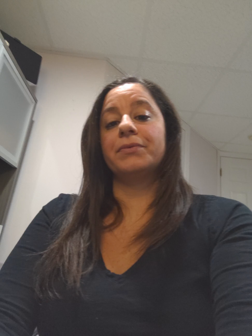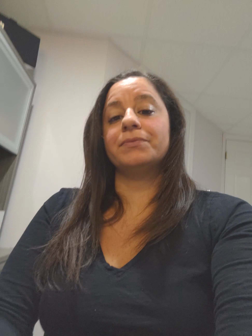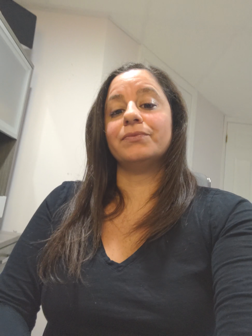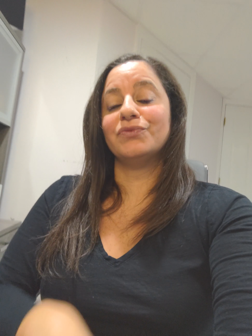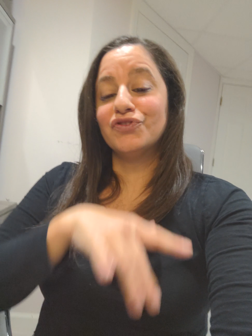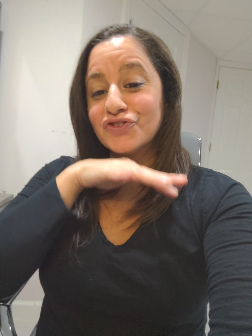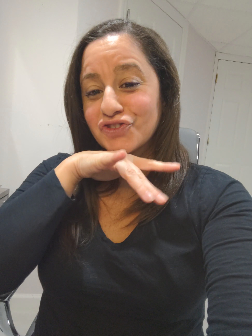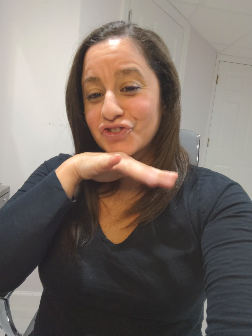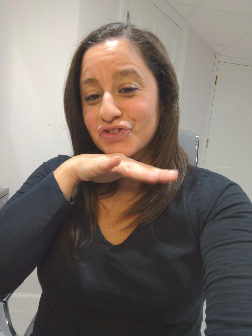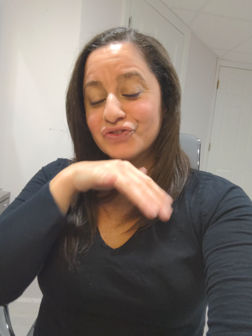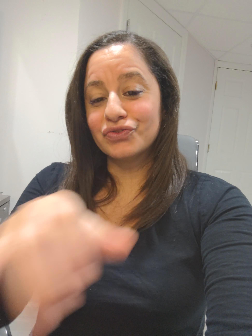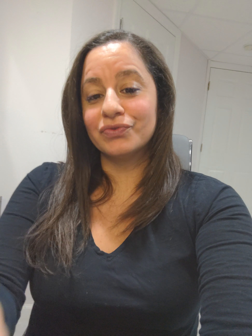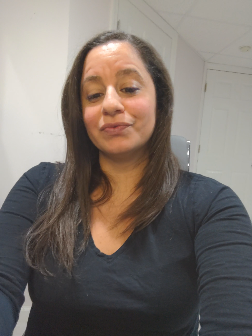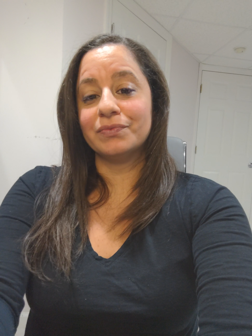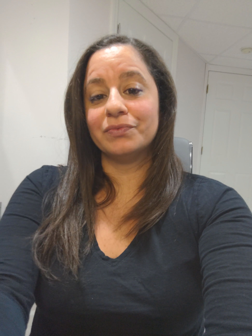dirty